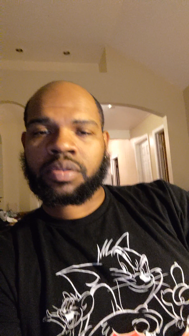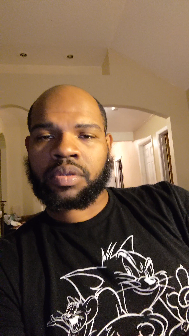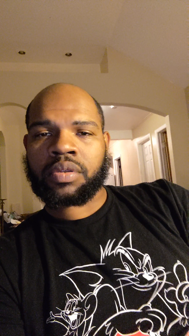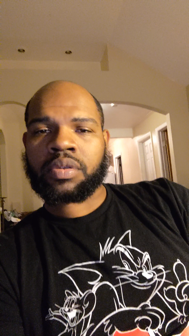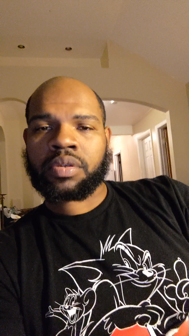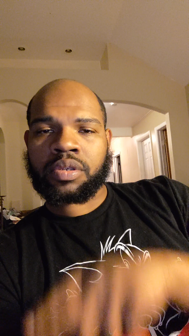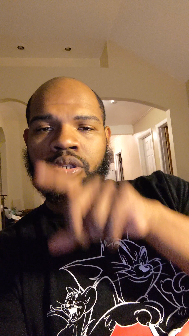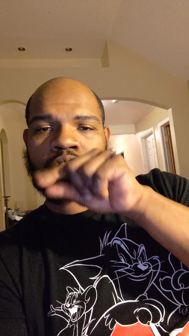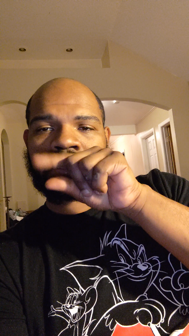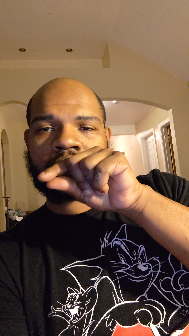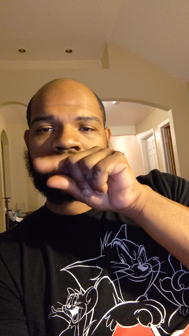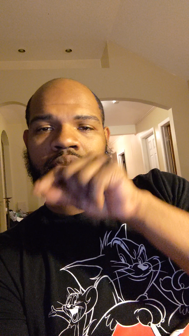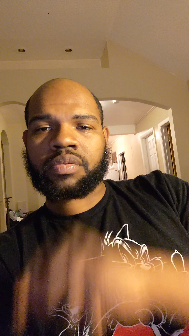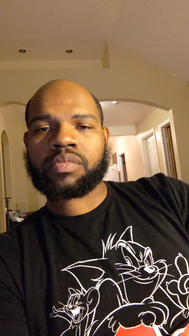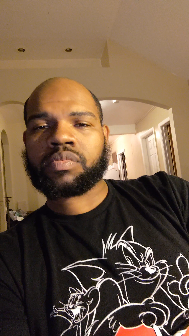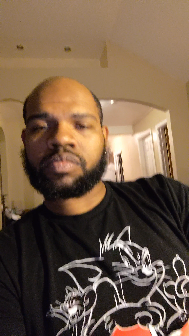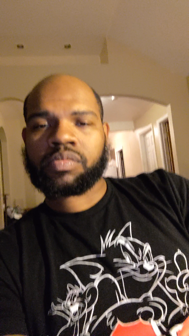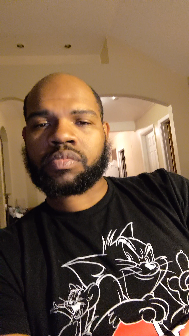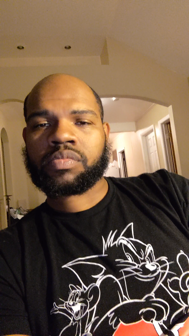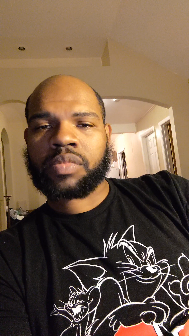chicken